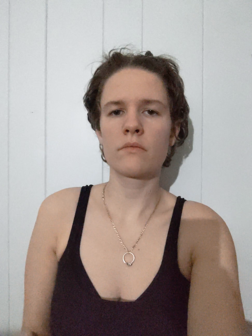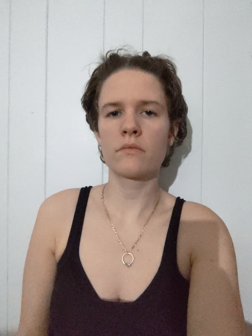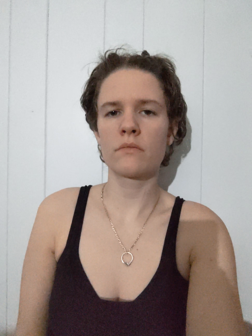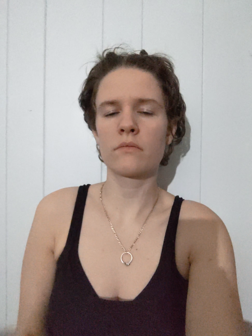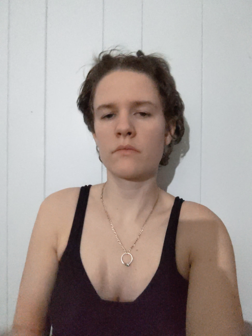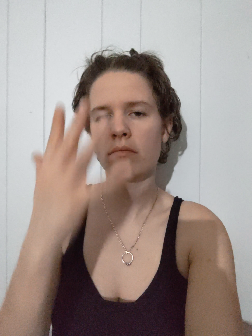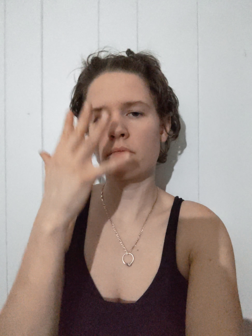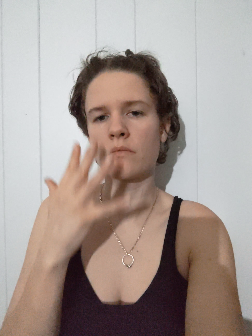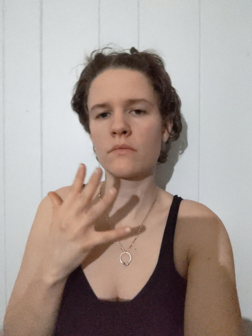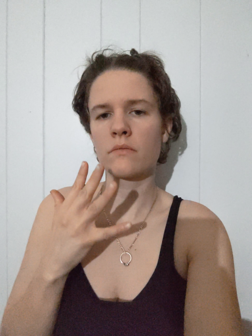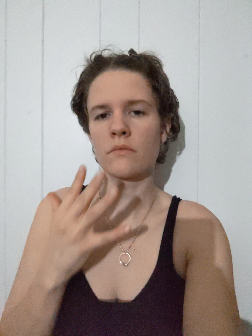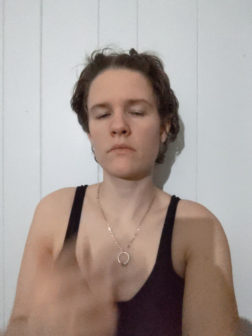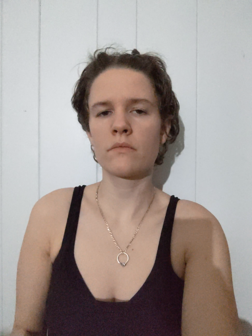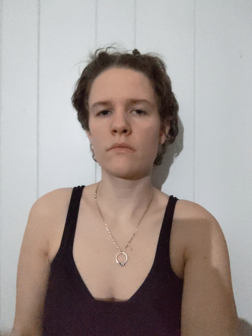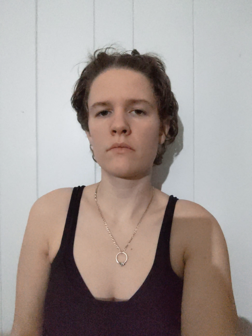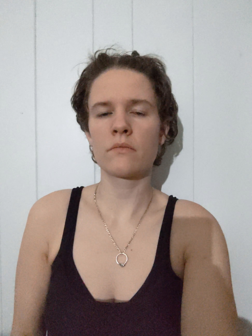sad